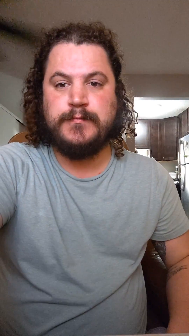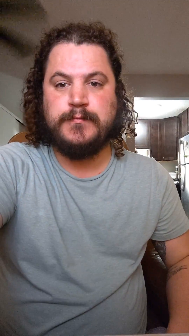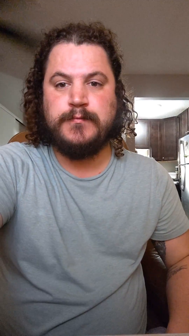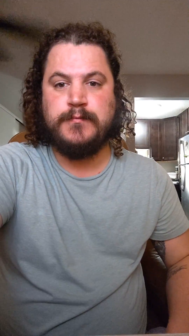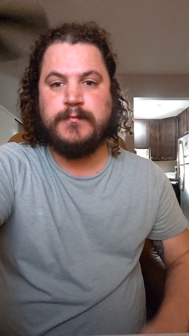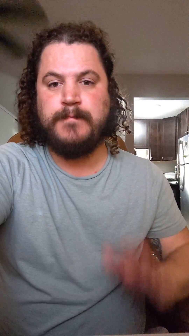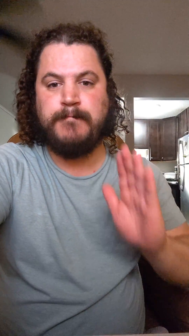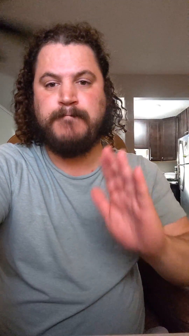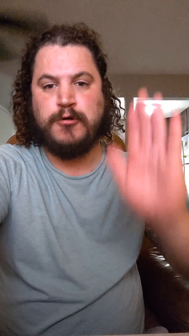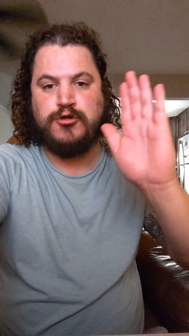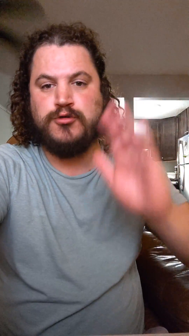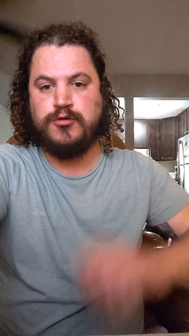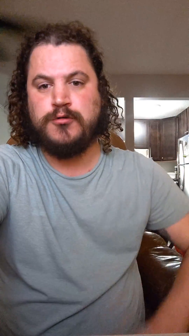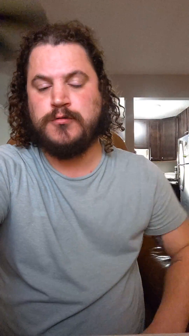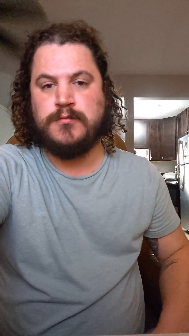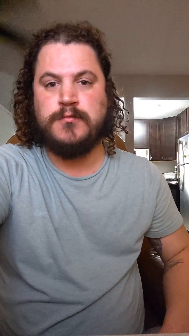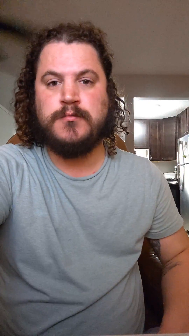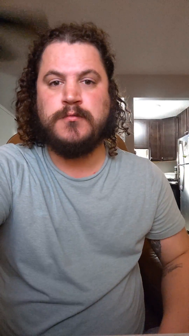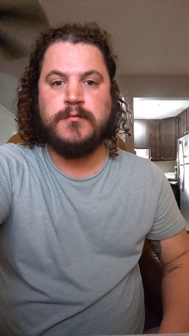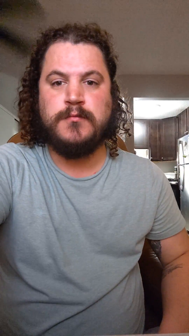push